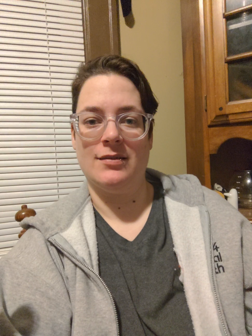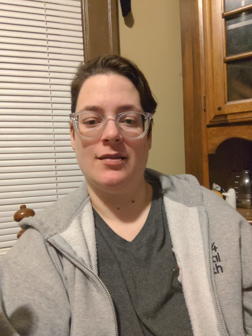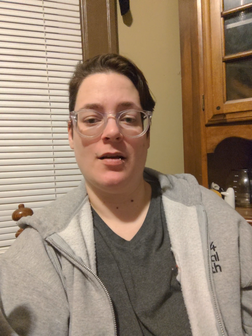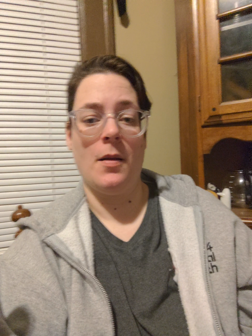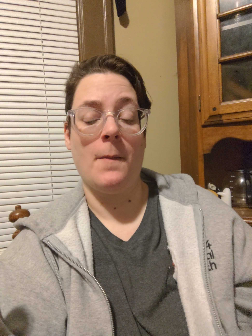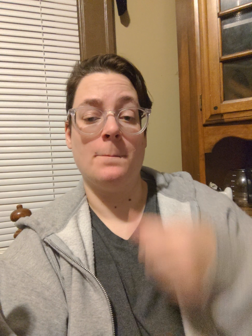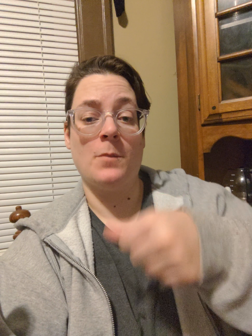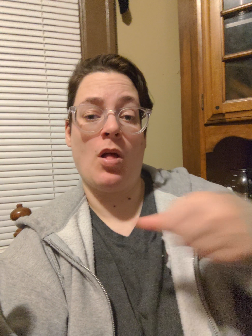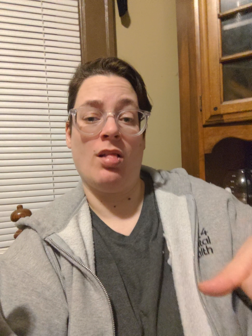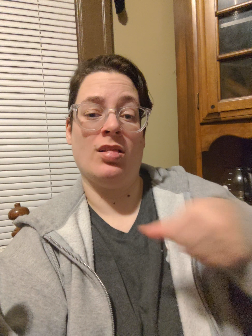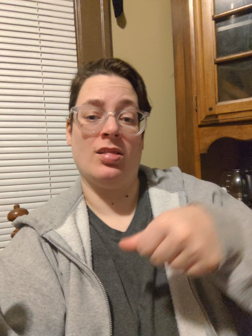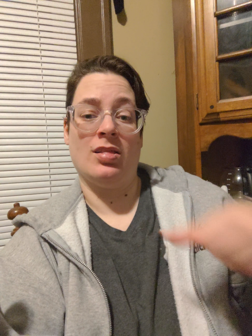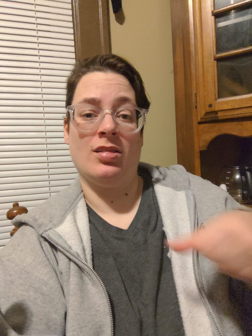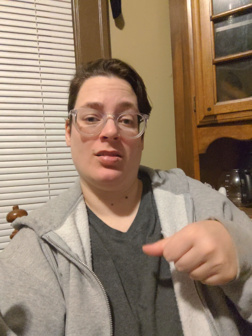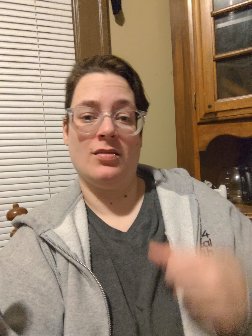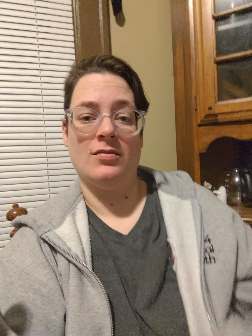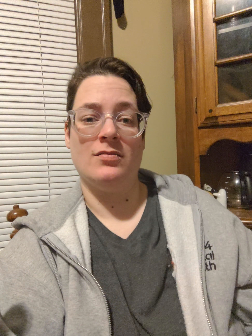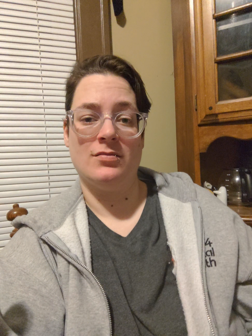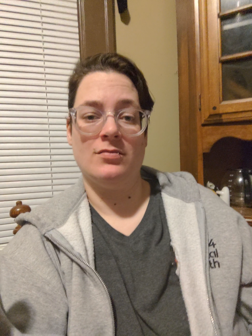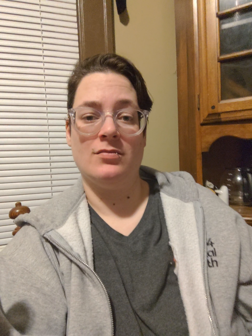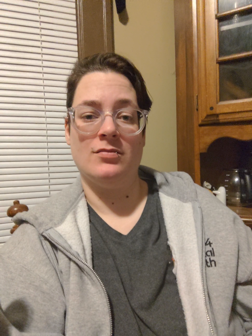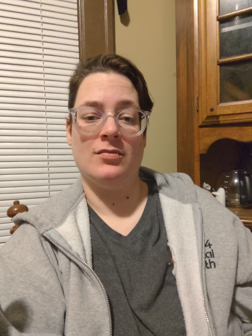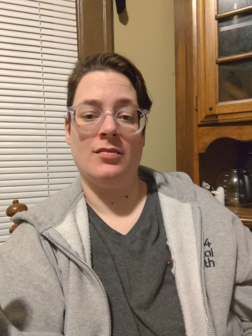puzzle